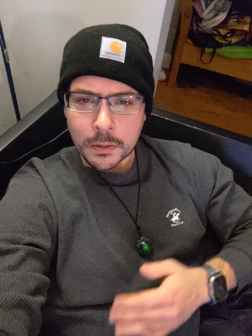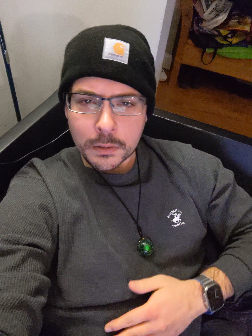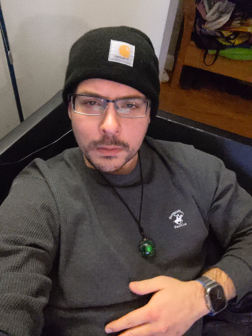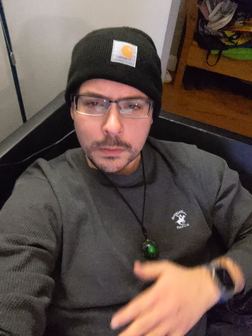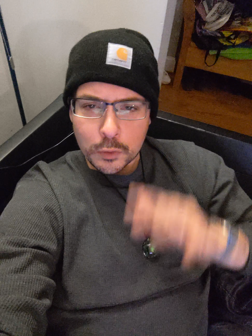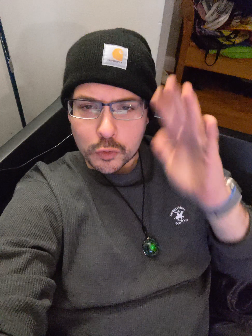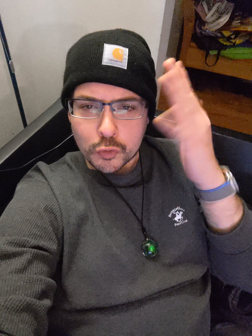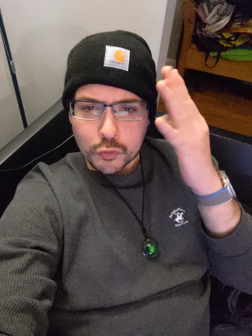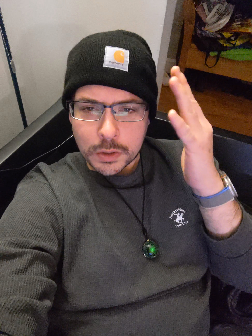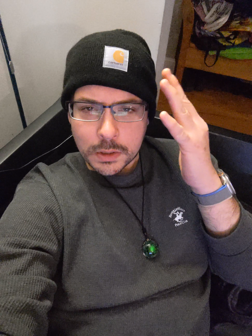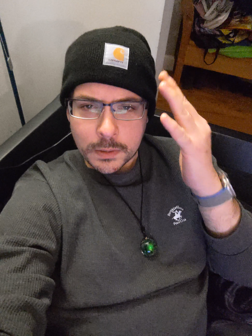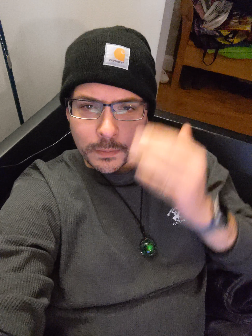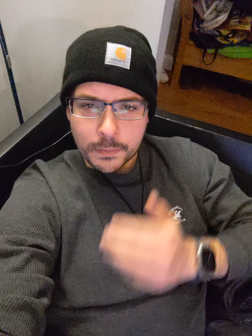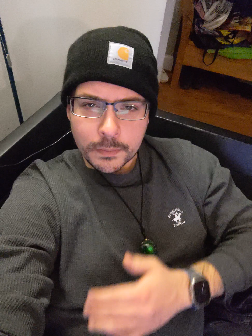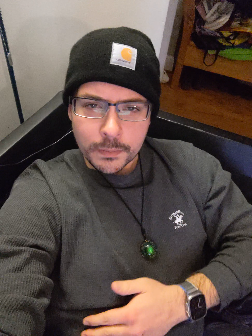tree